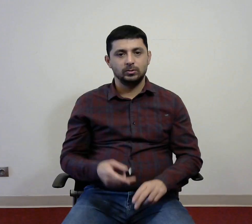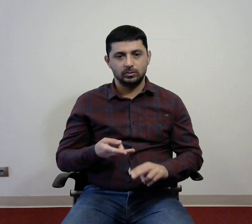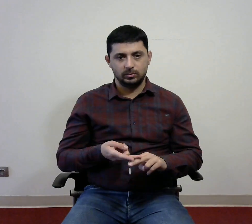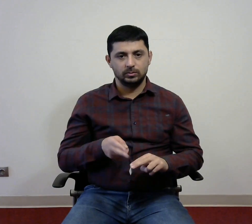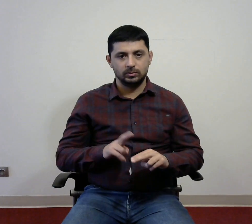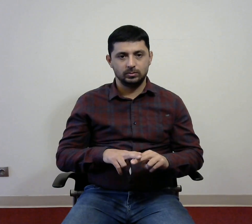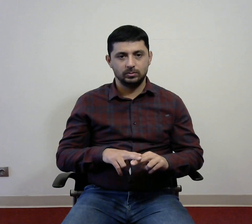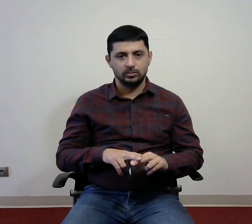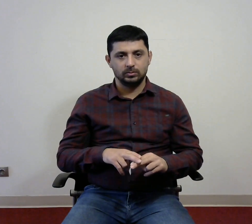bu